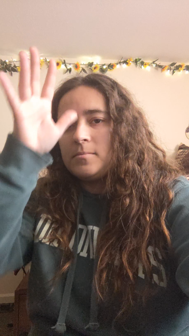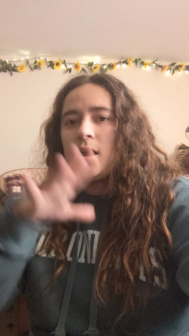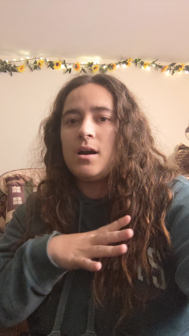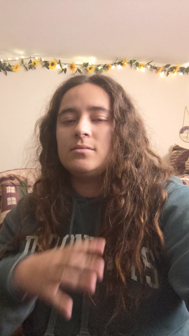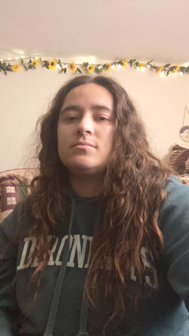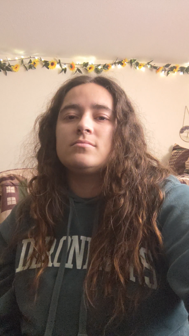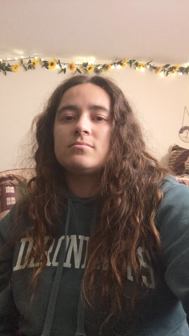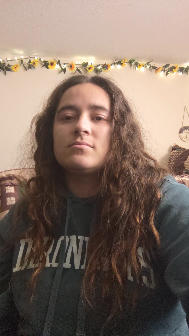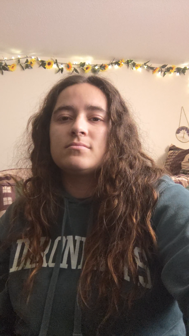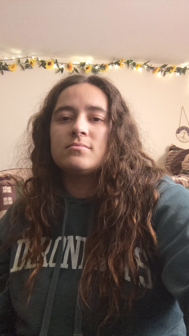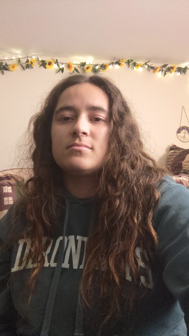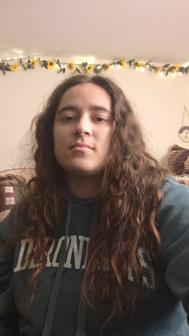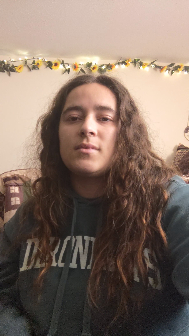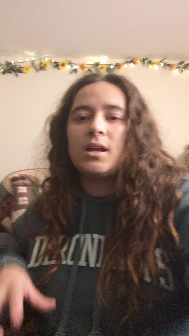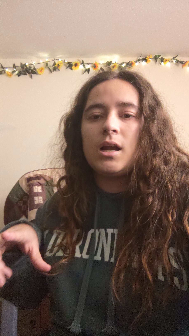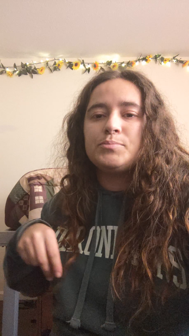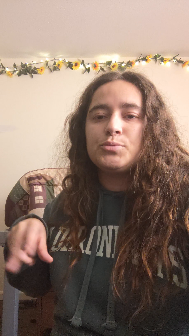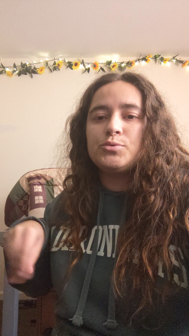diaper